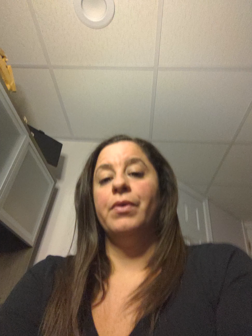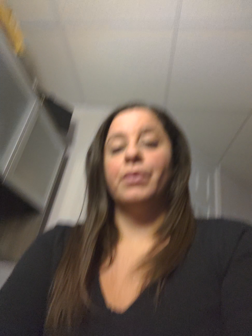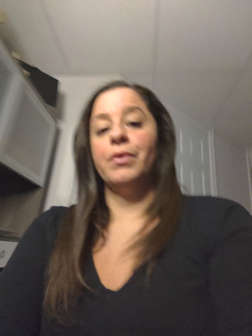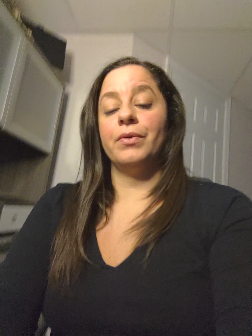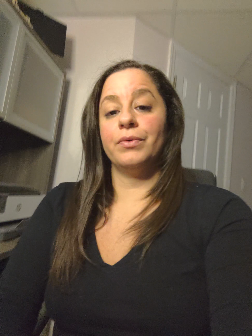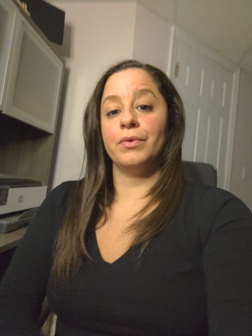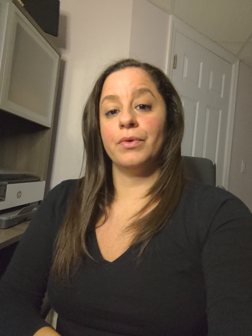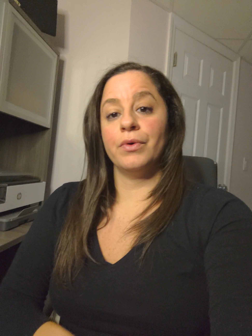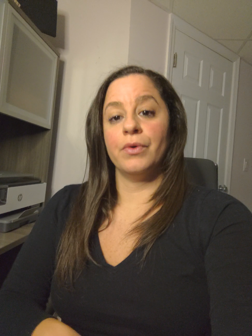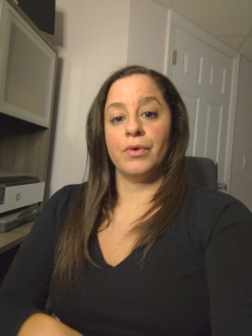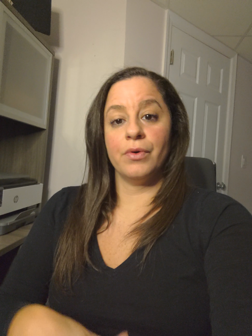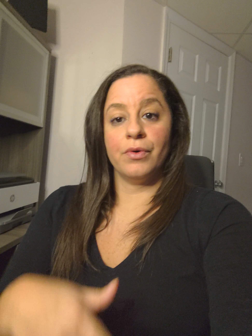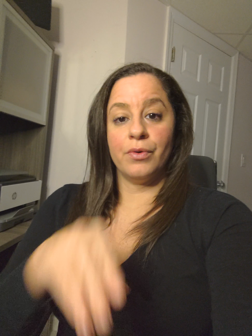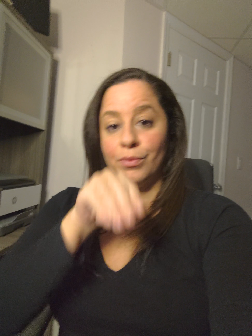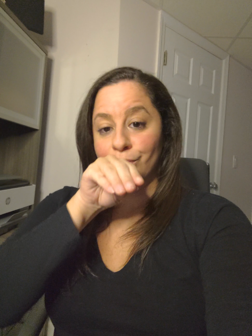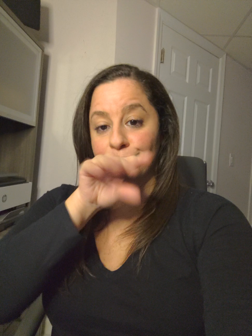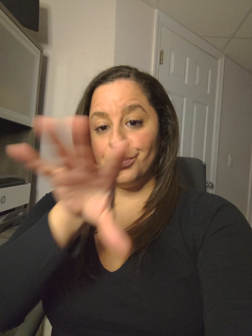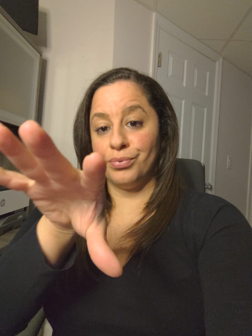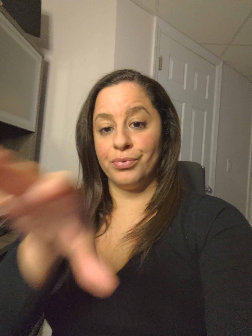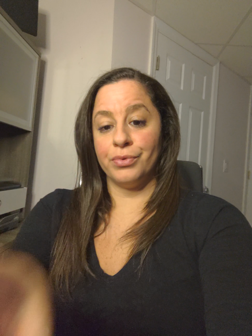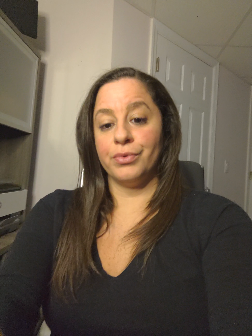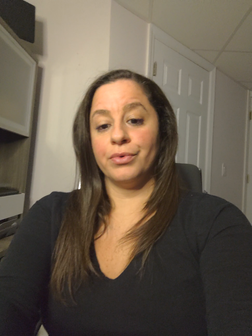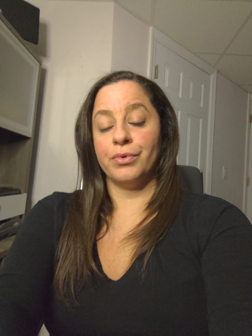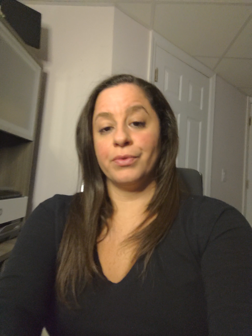blow